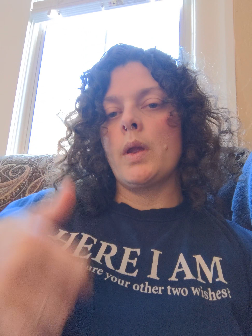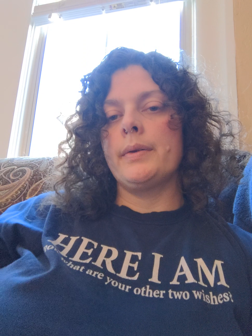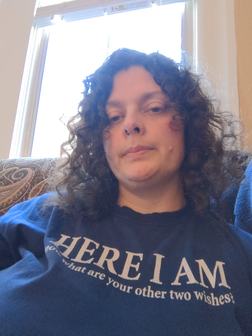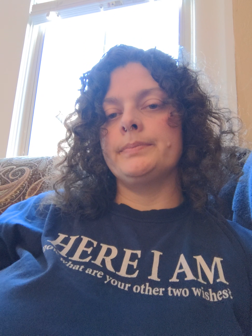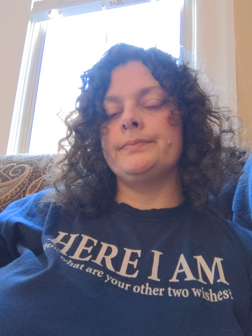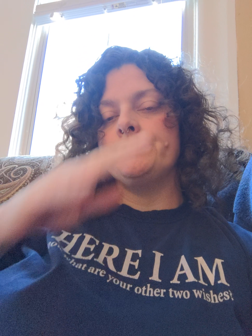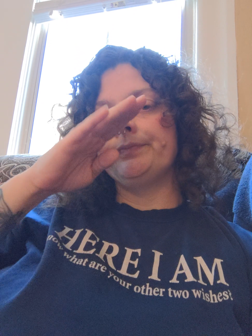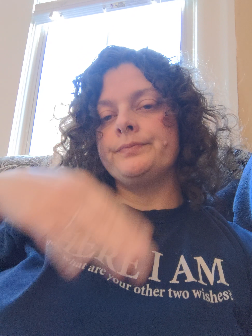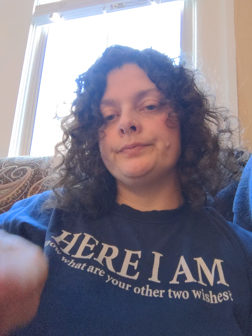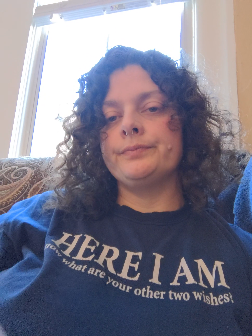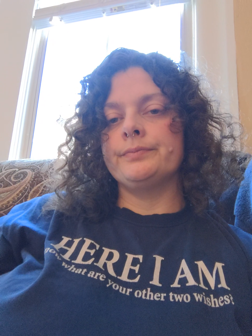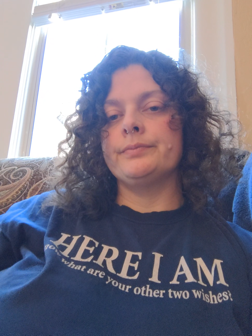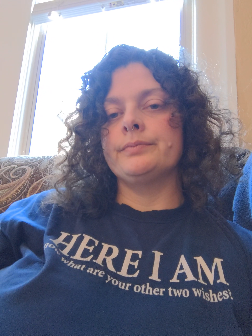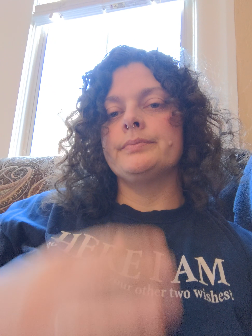elephant